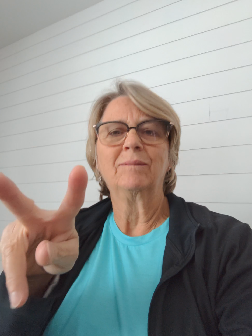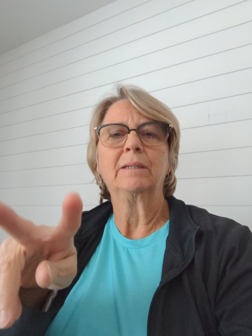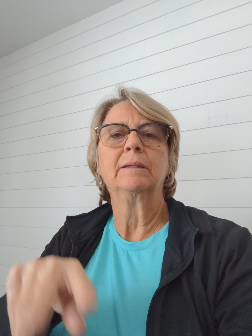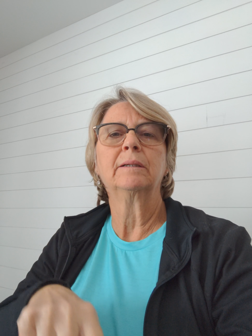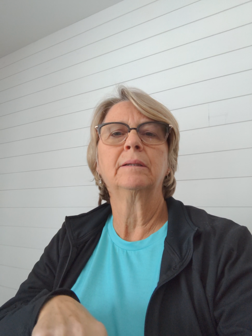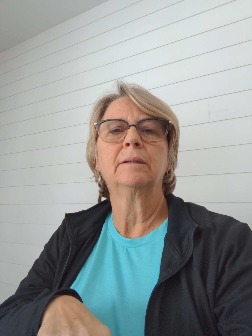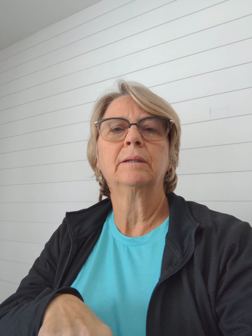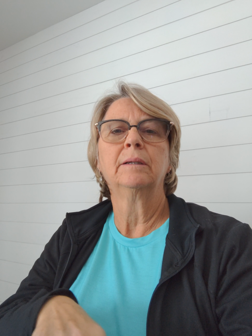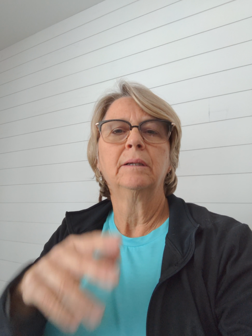TV